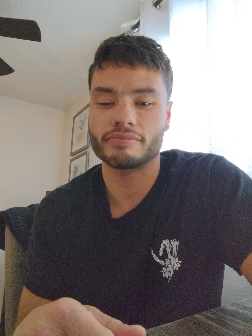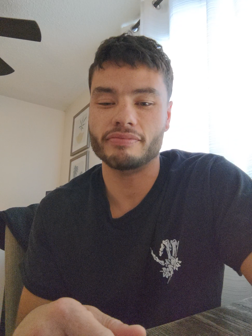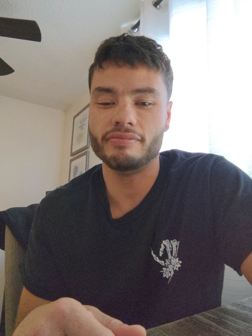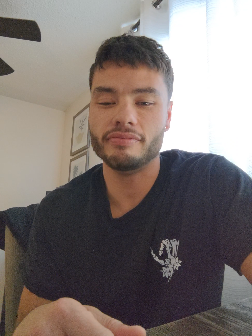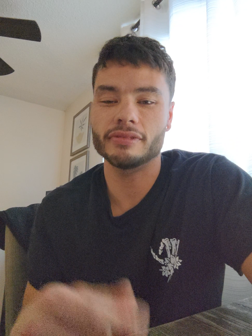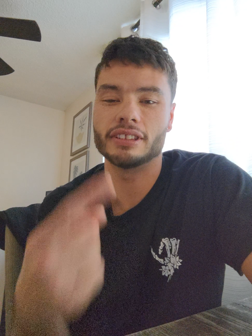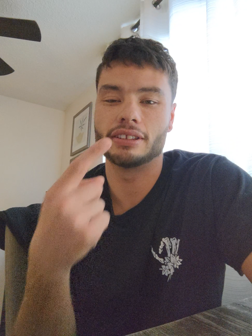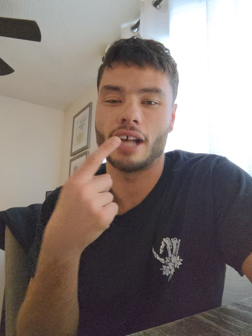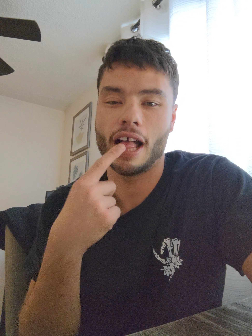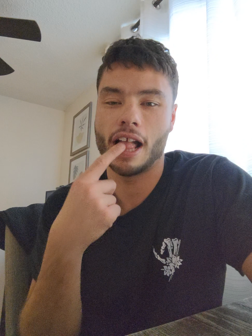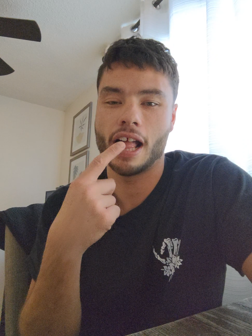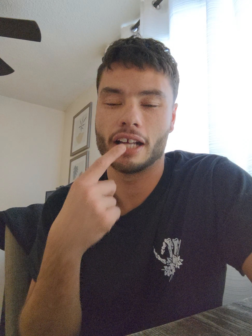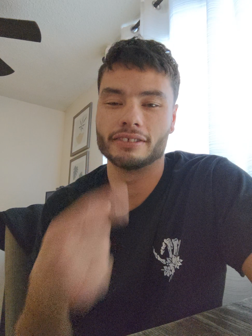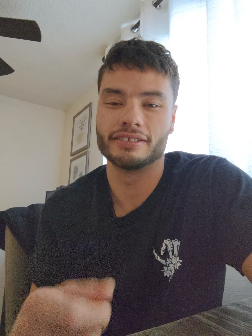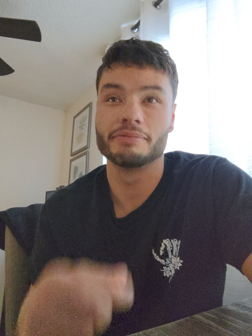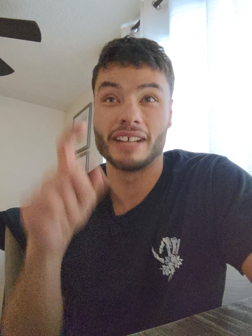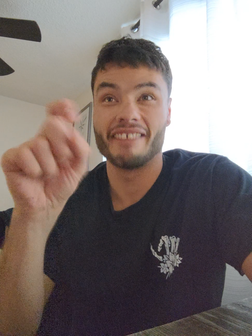tongue